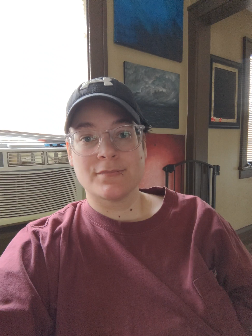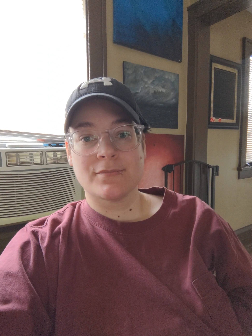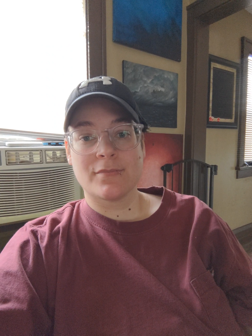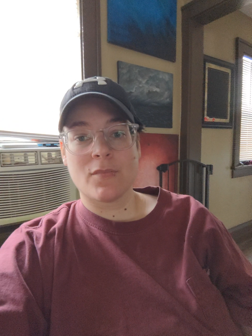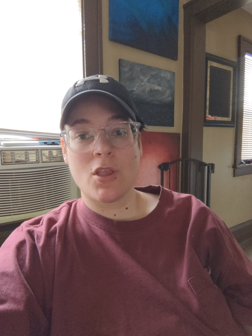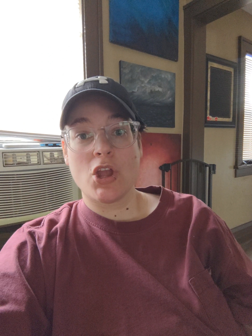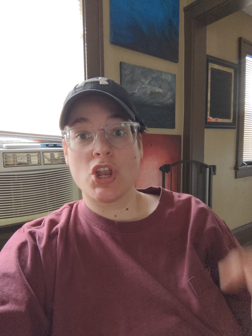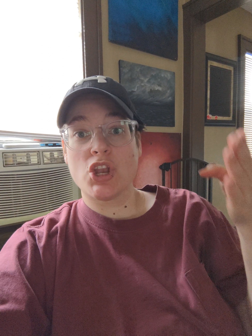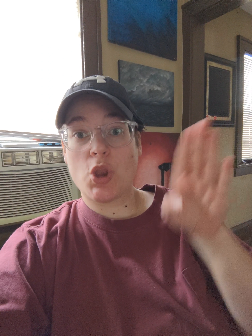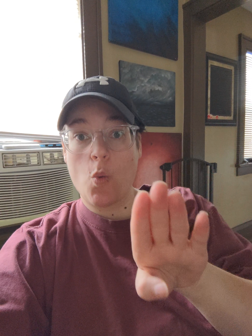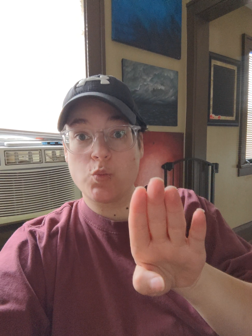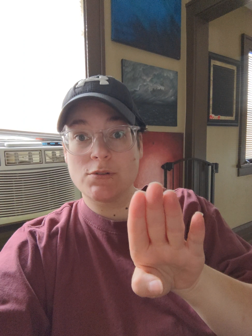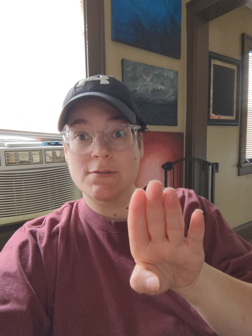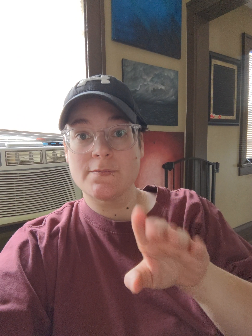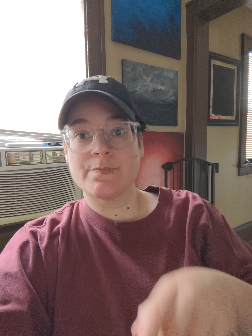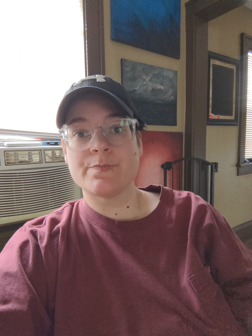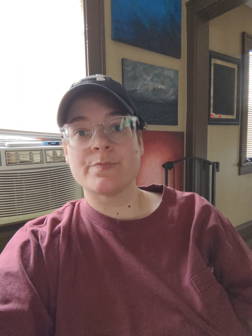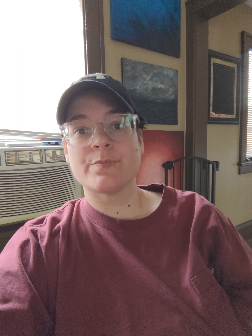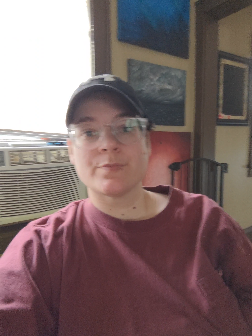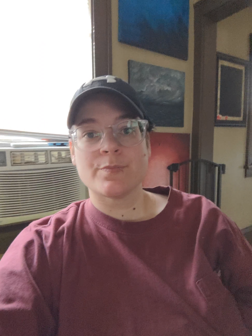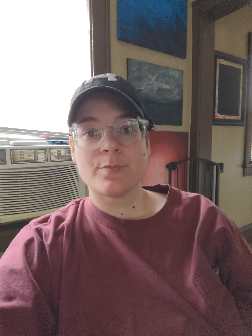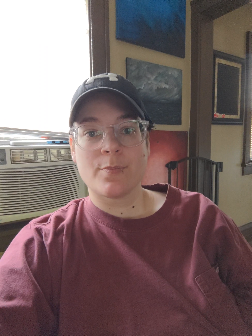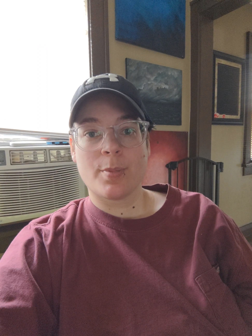close